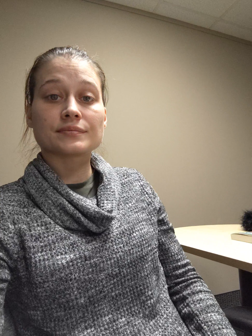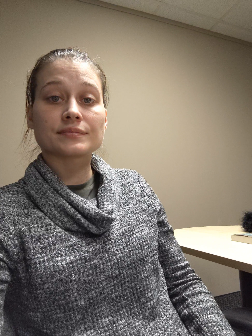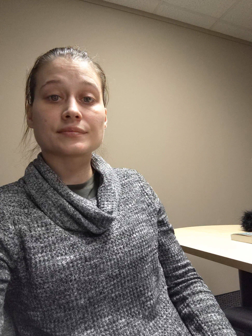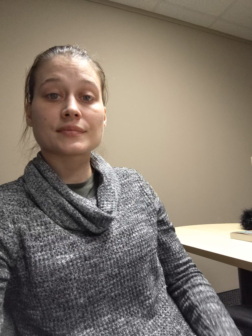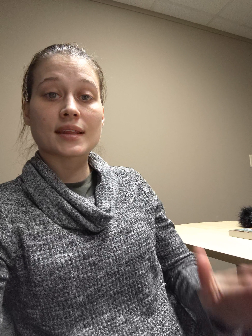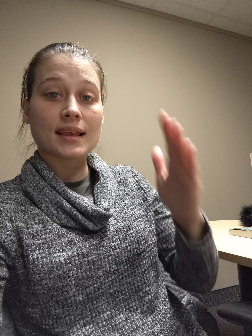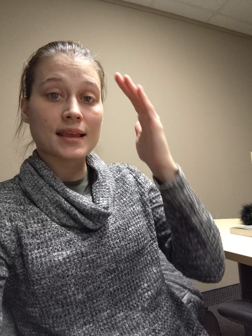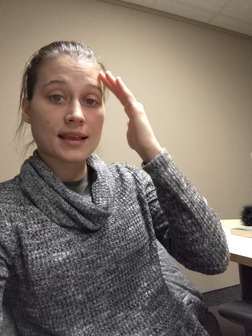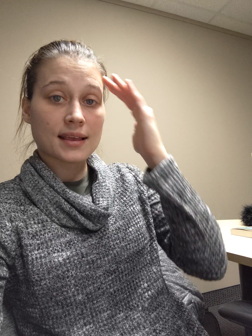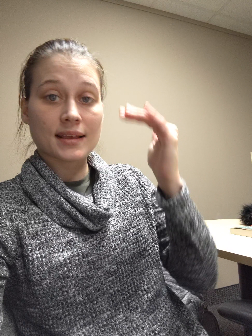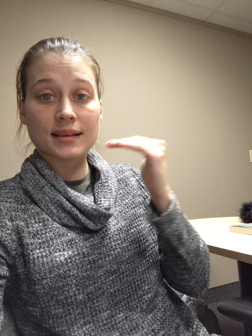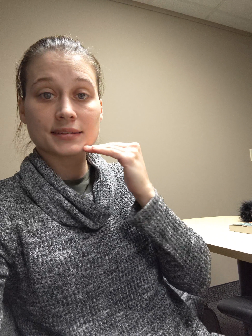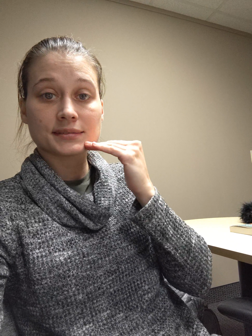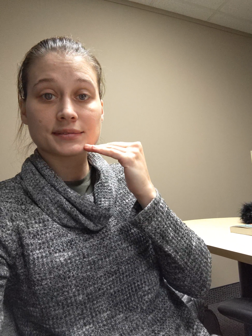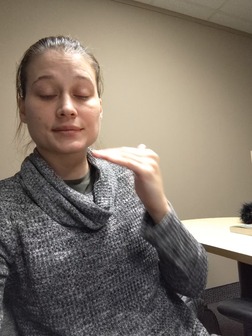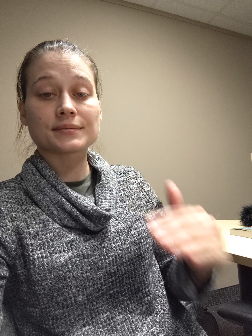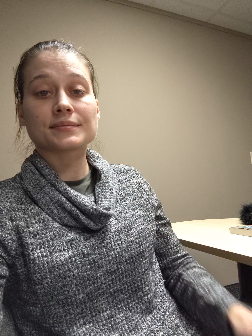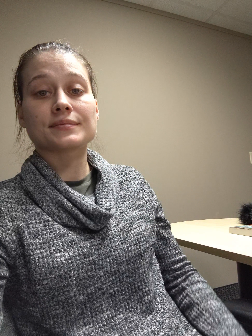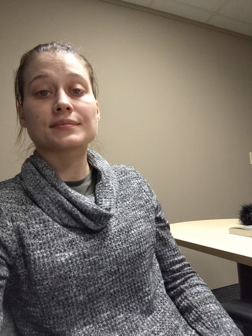head